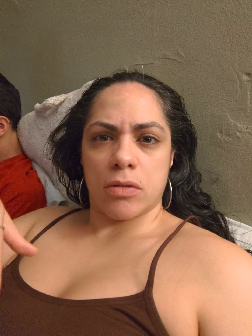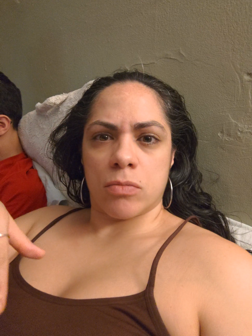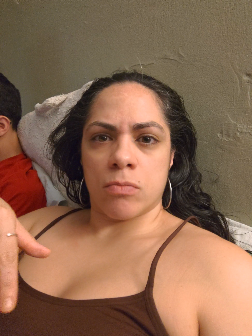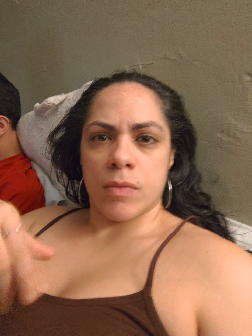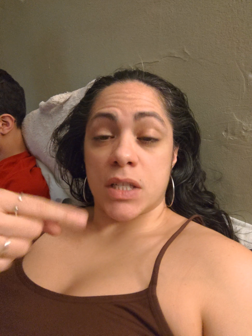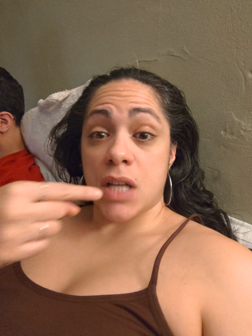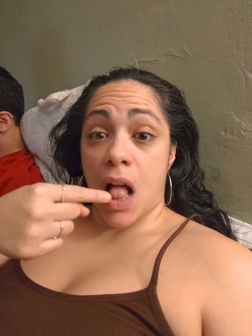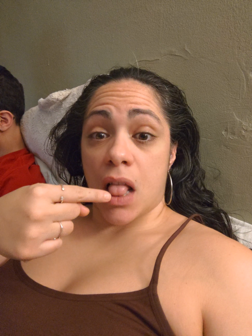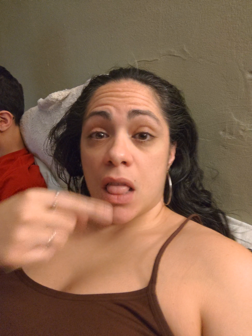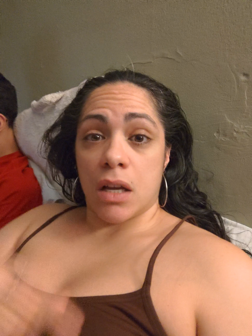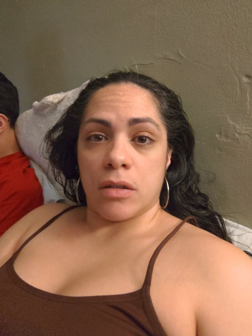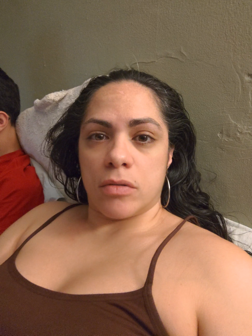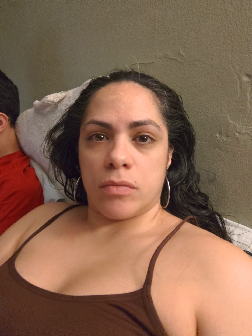tongue